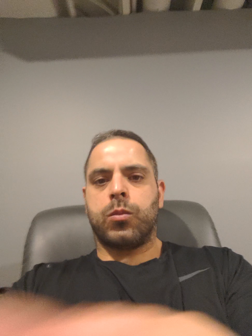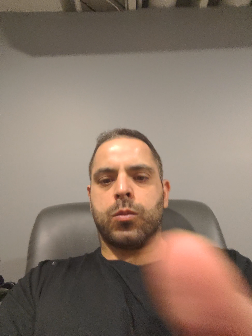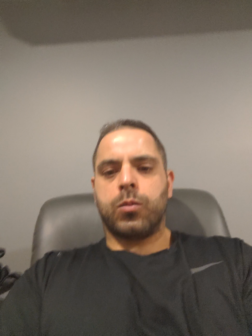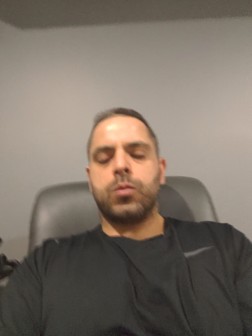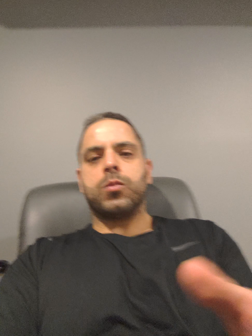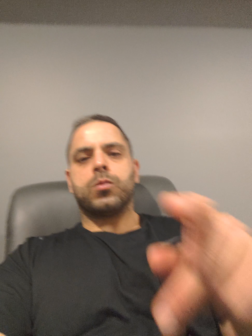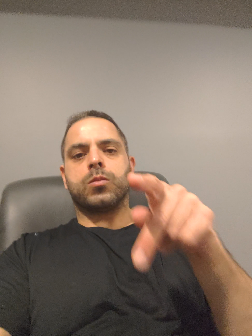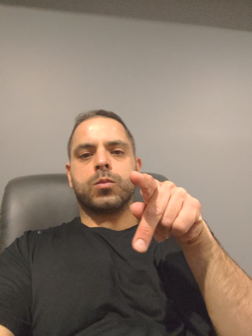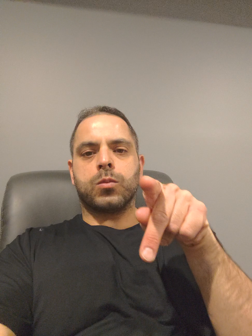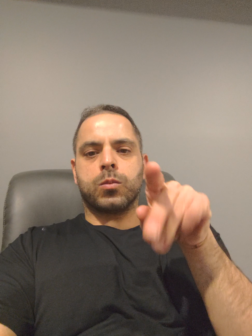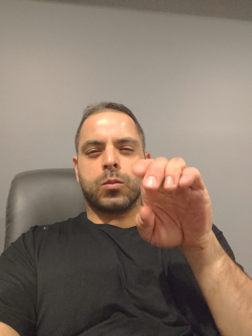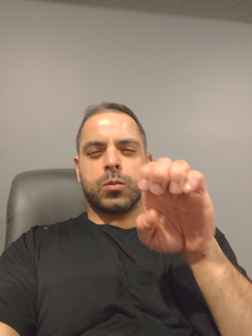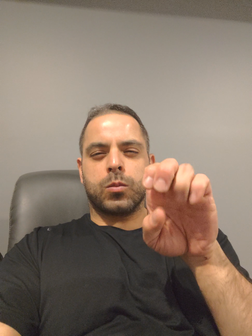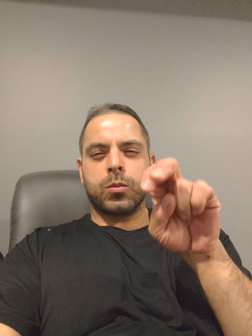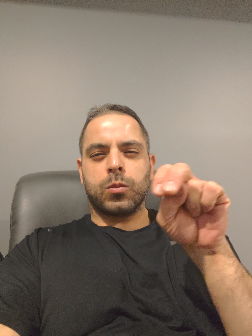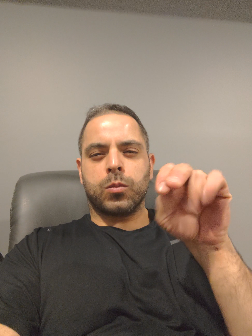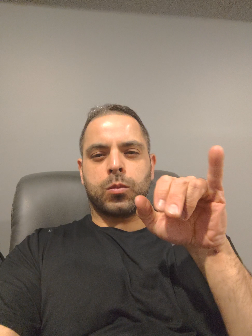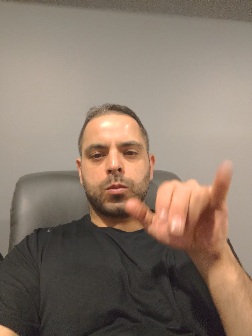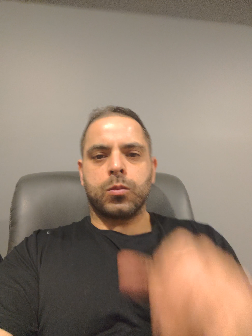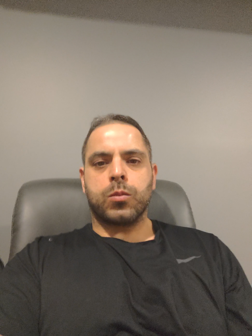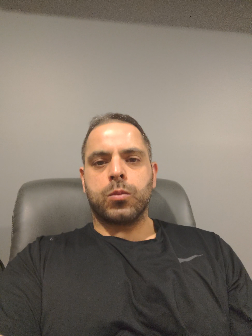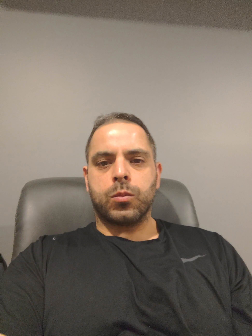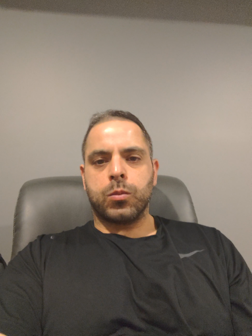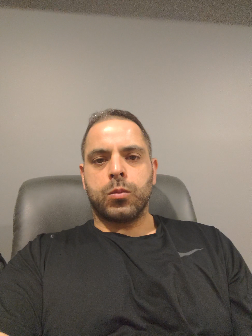penny